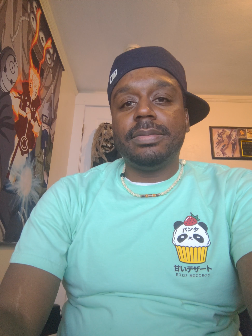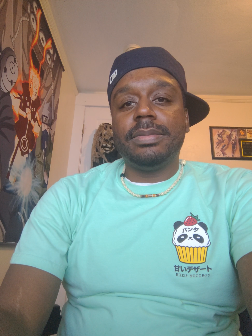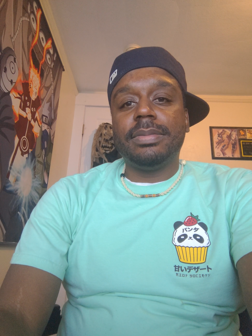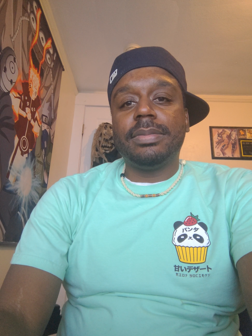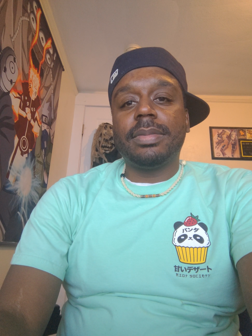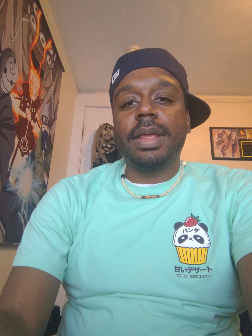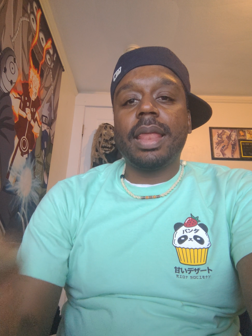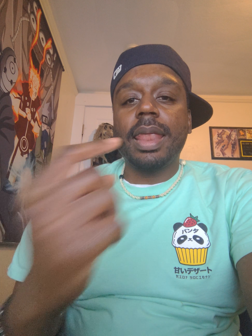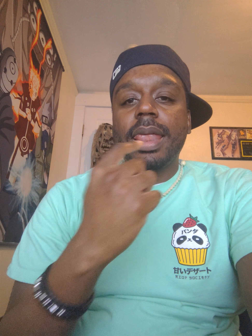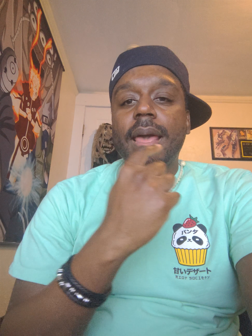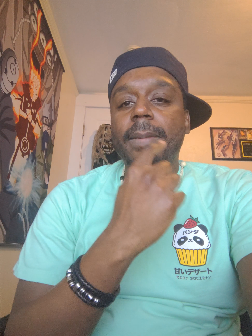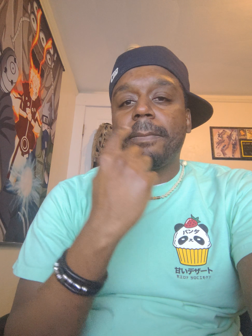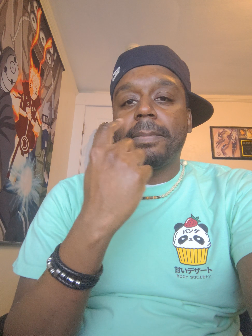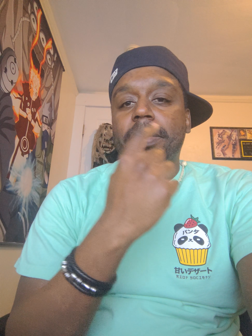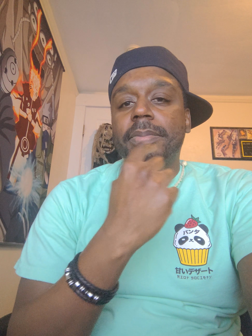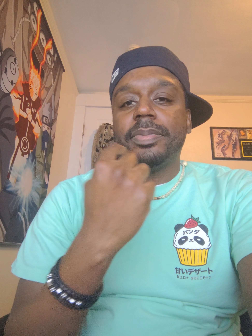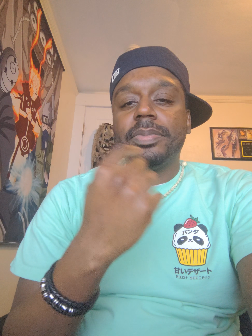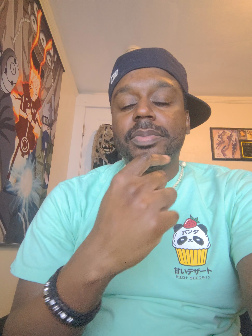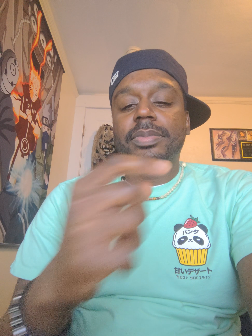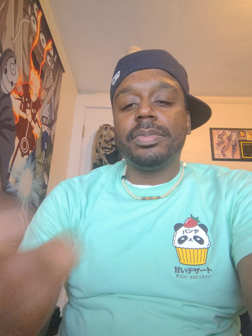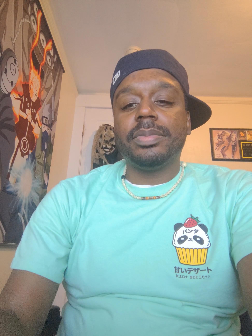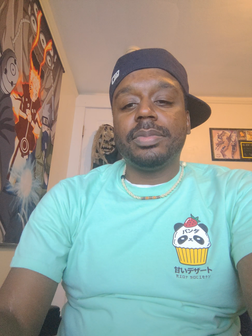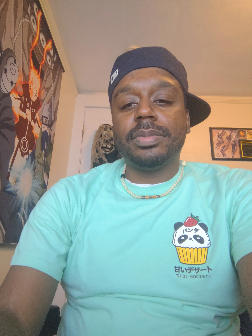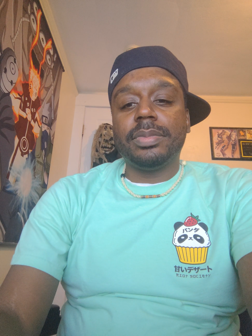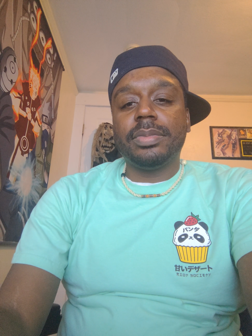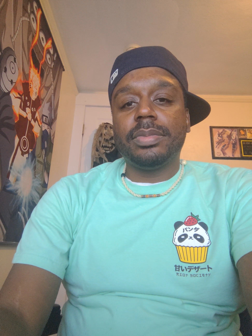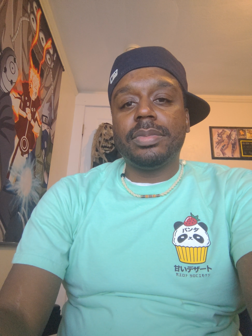lips